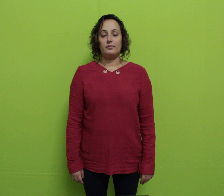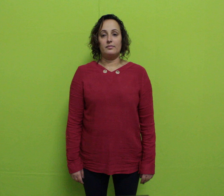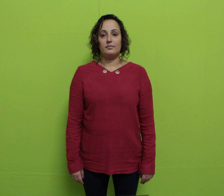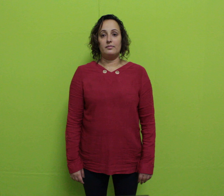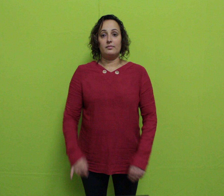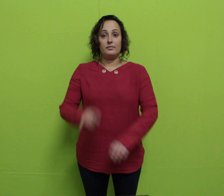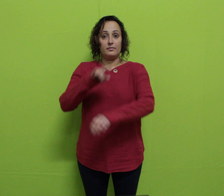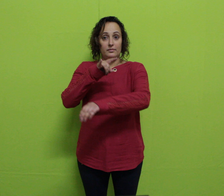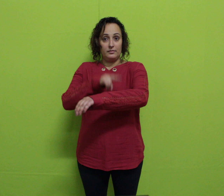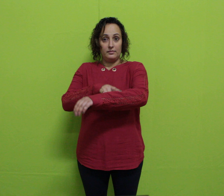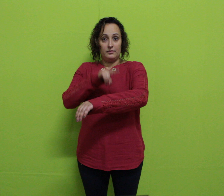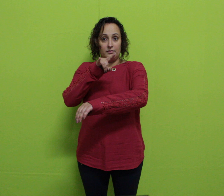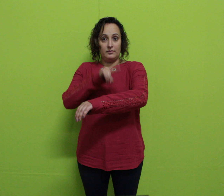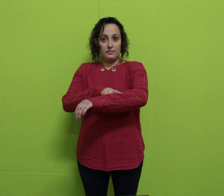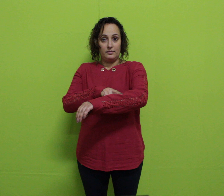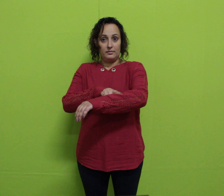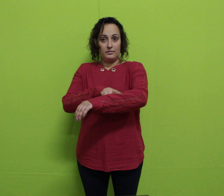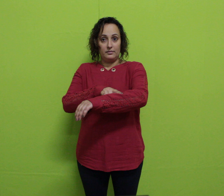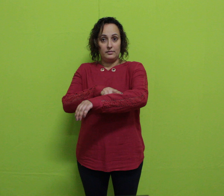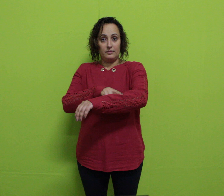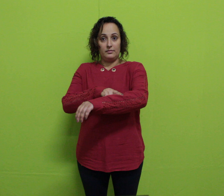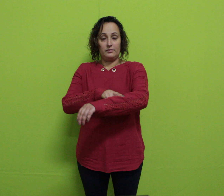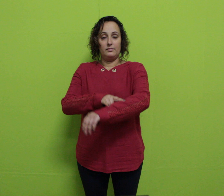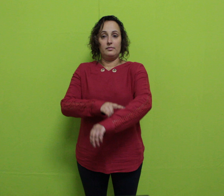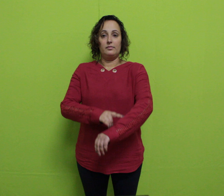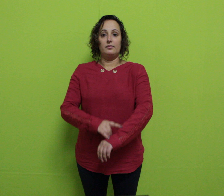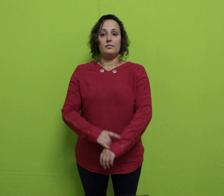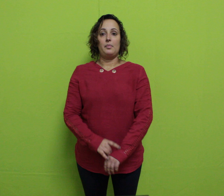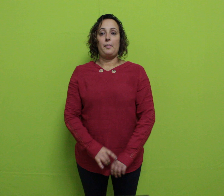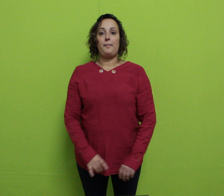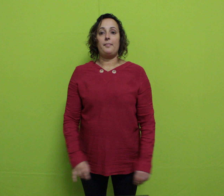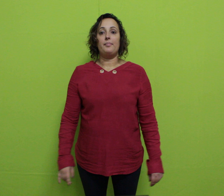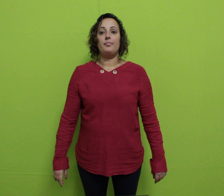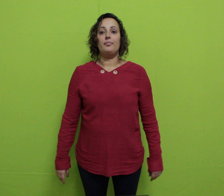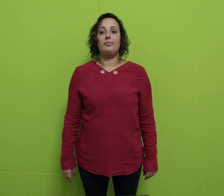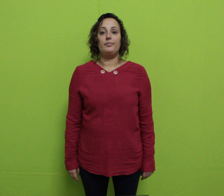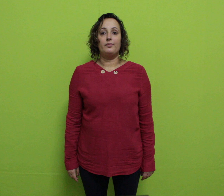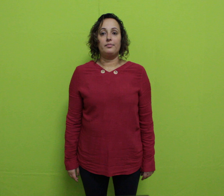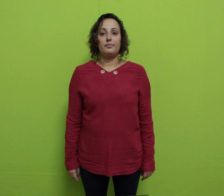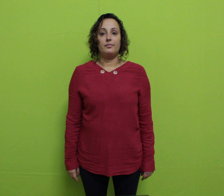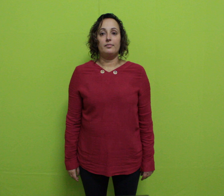banheiro